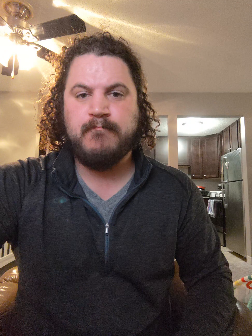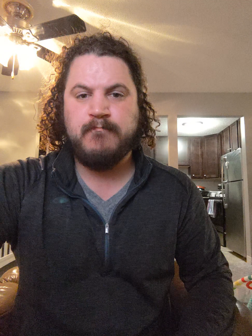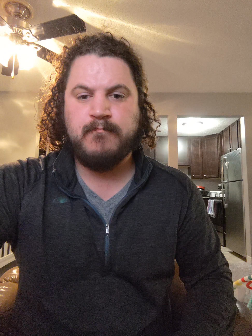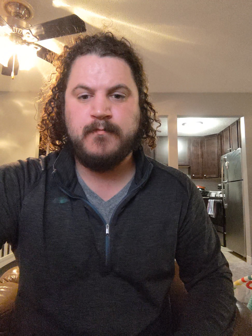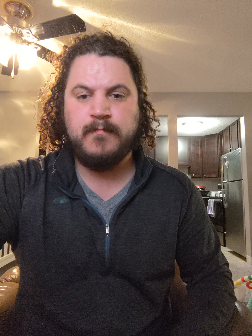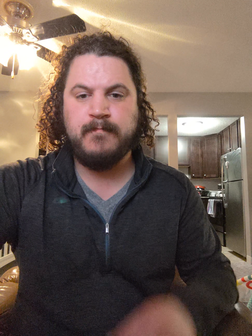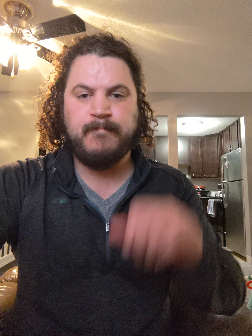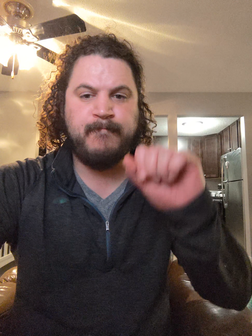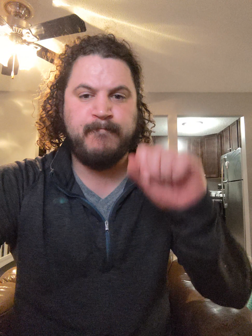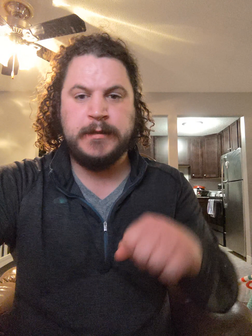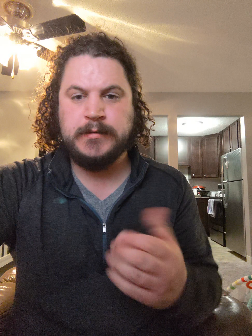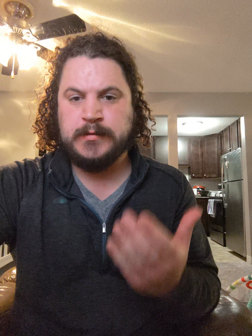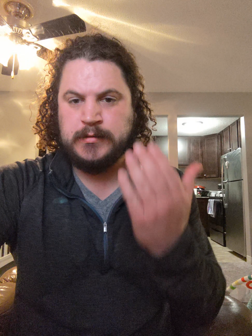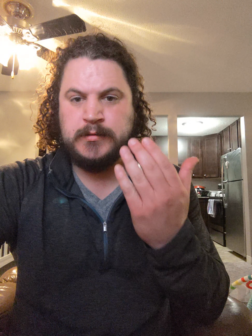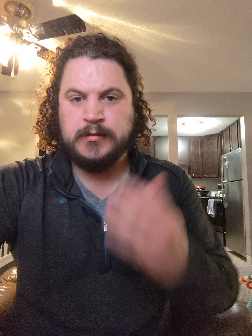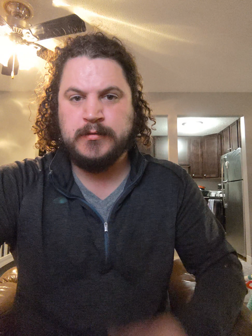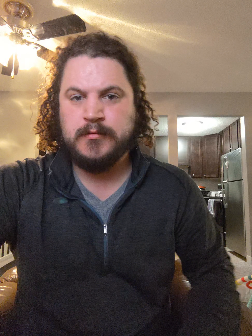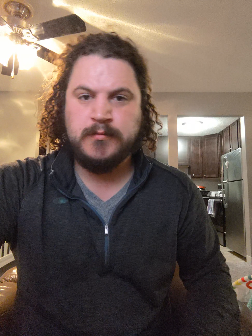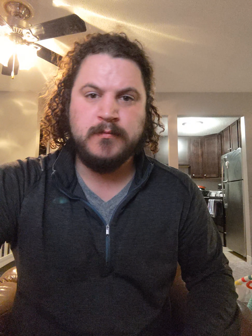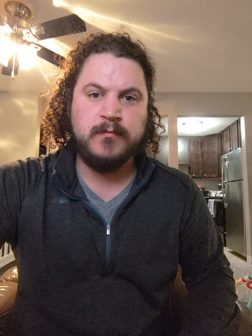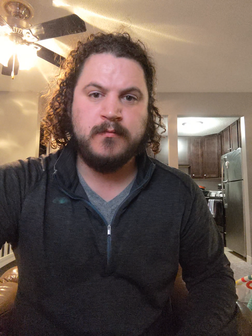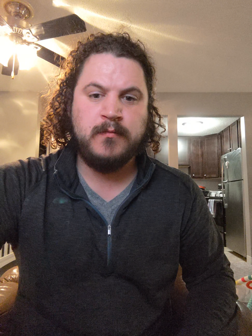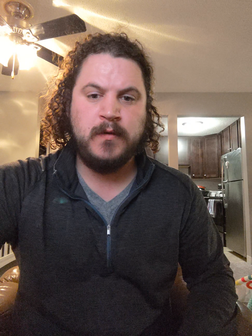mitten